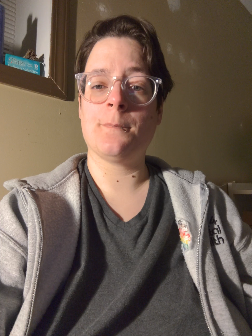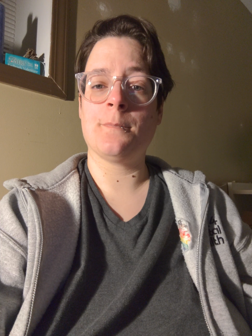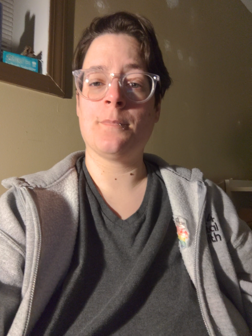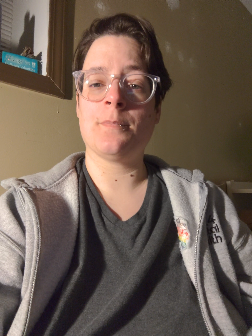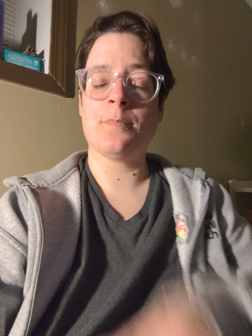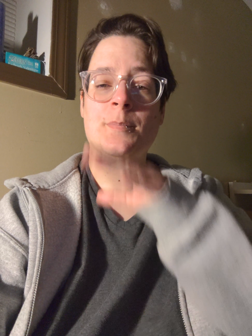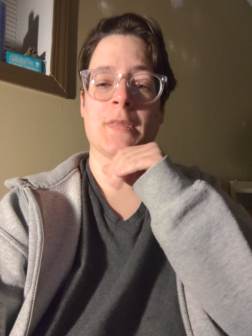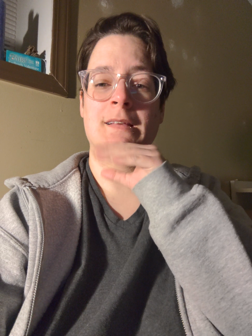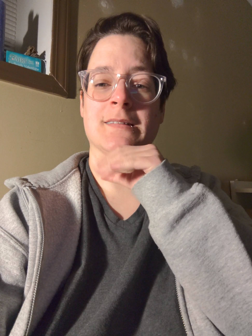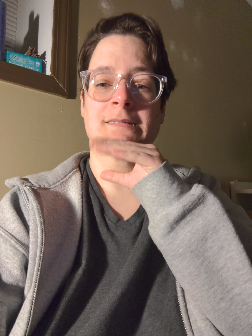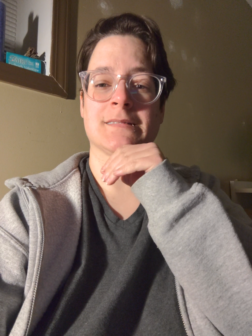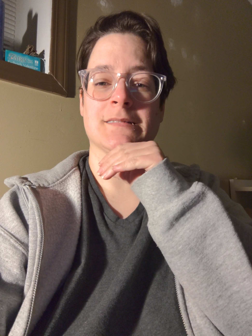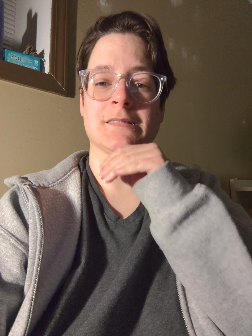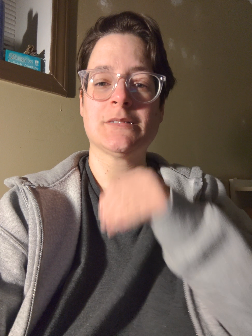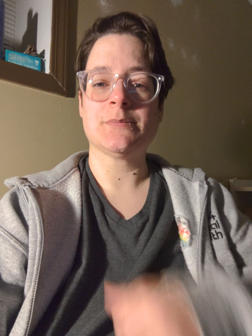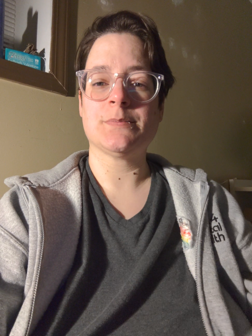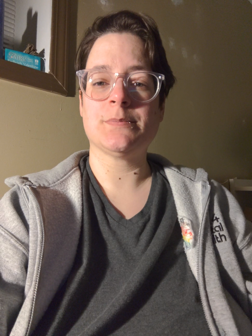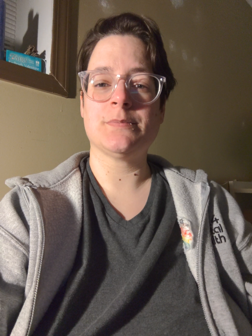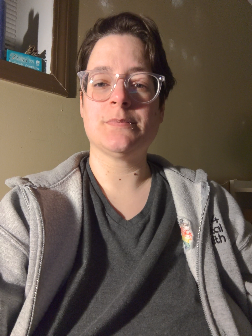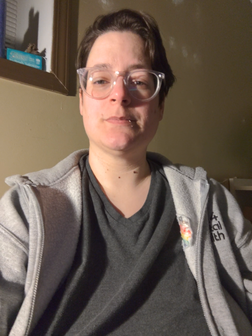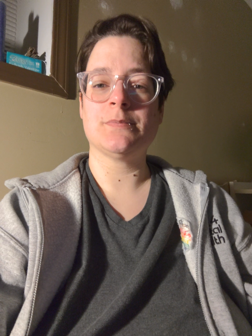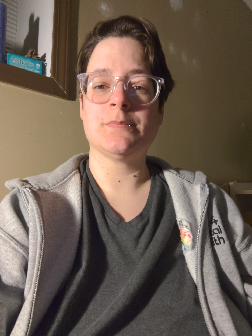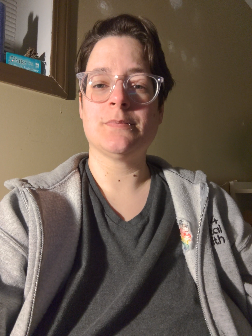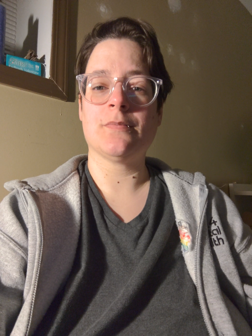pig